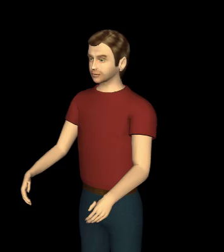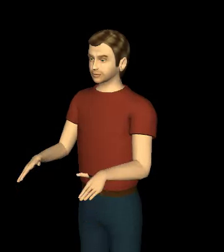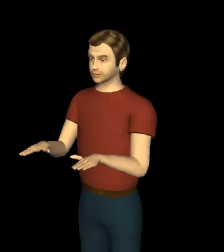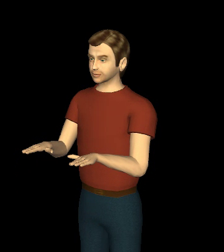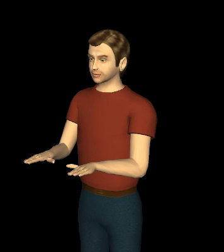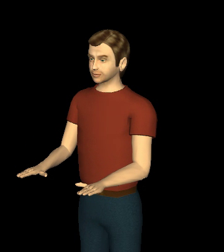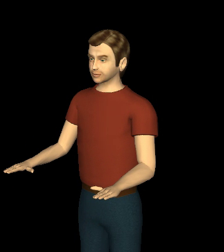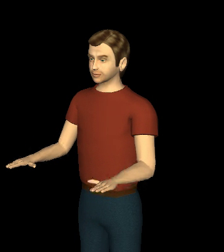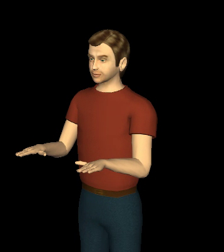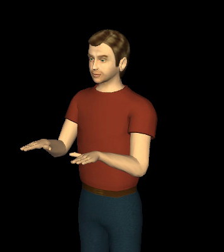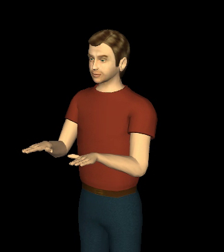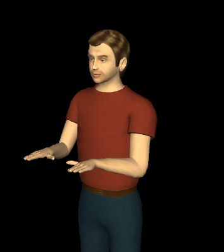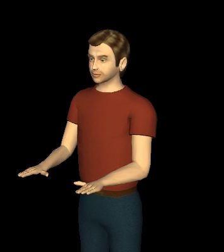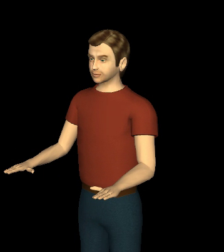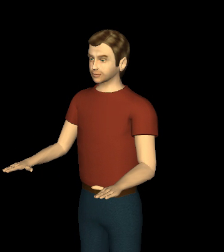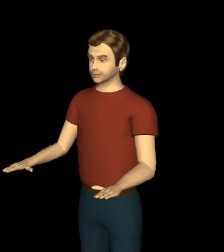ببطء